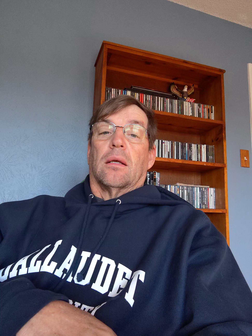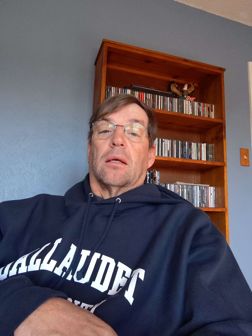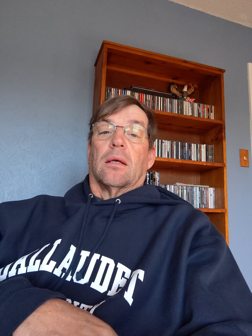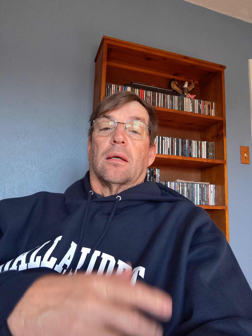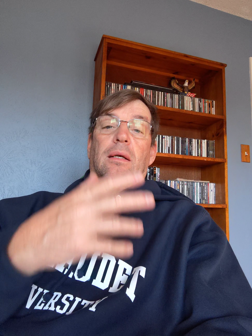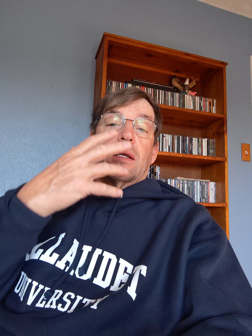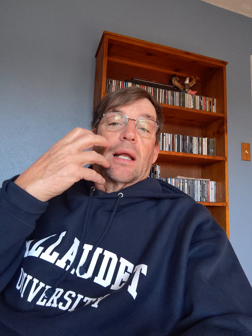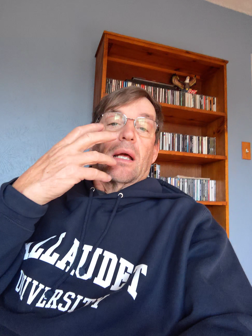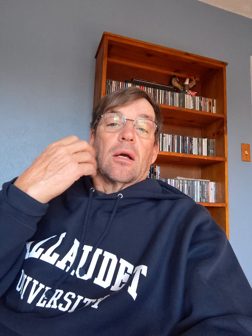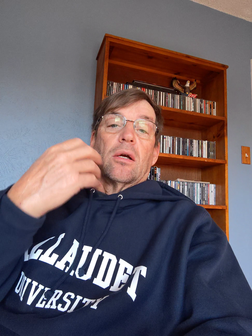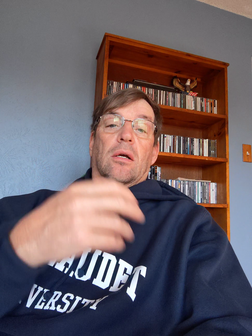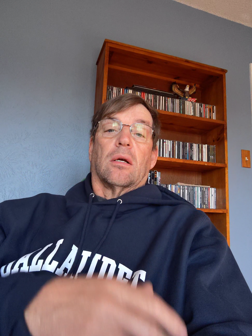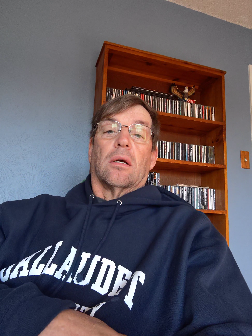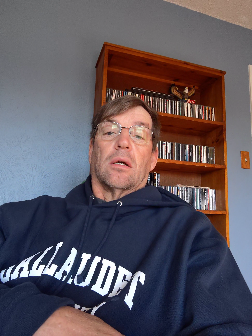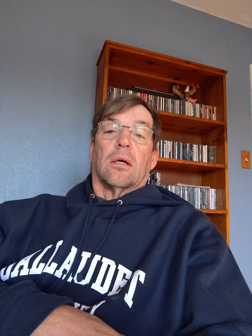tiger